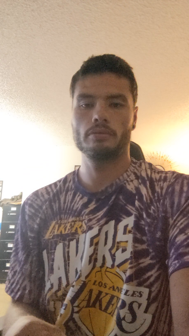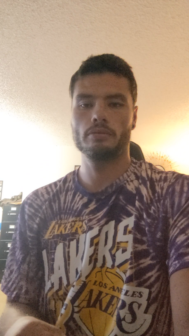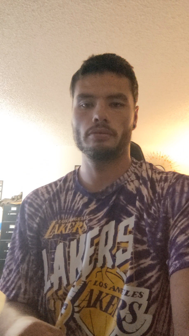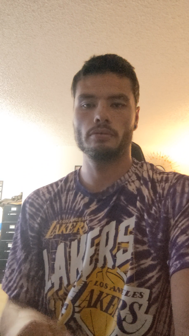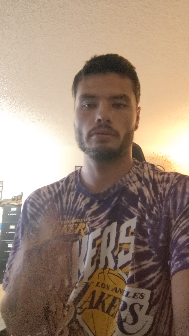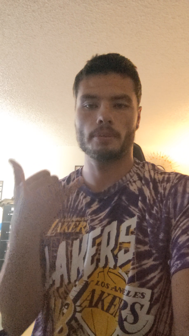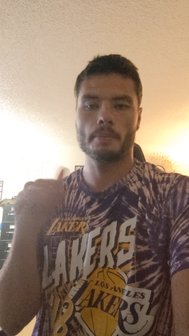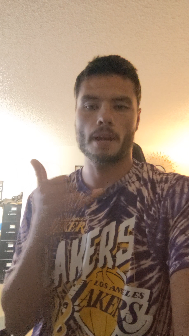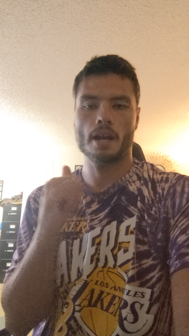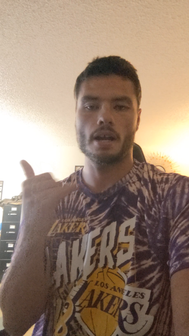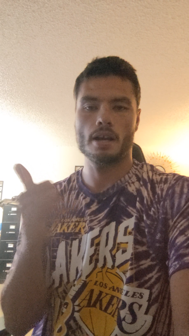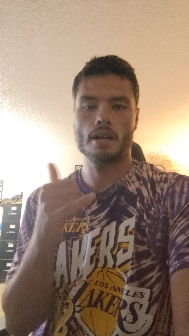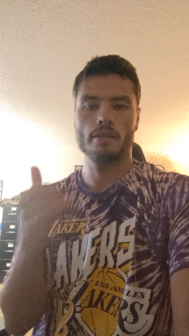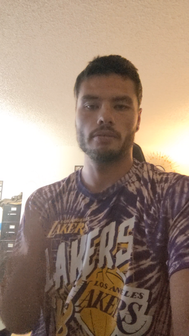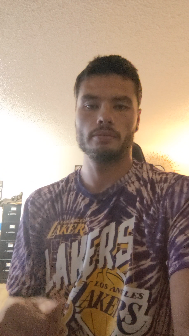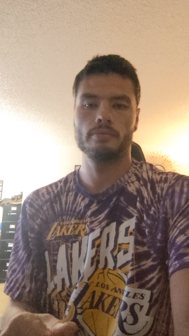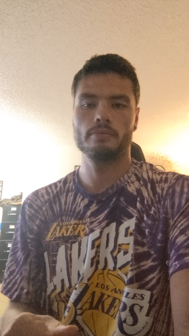play